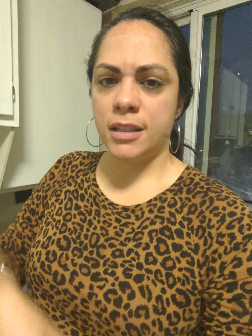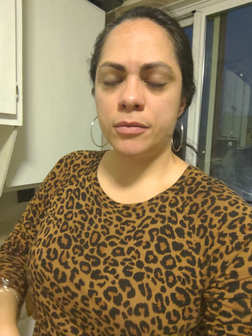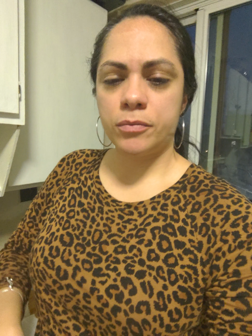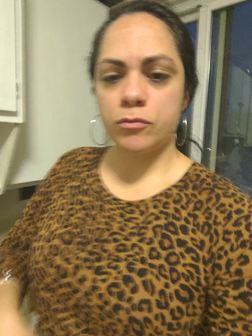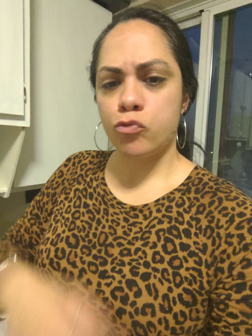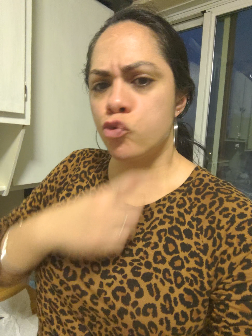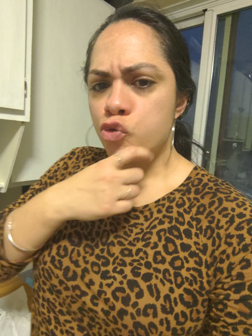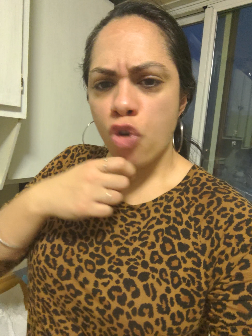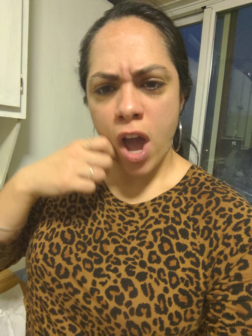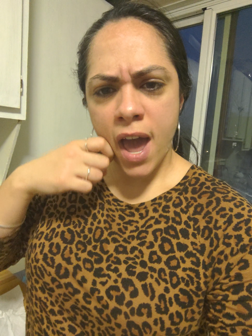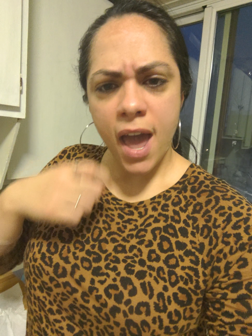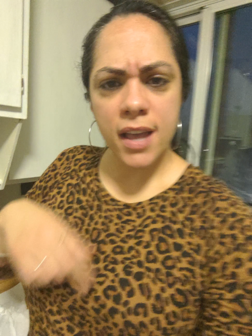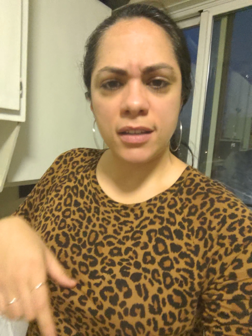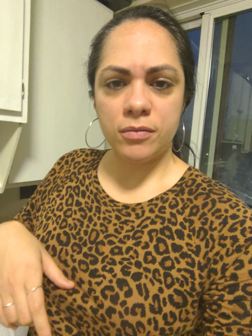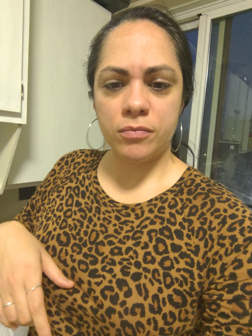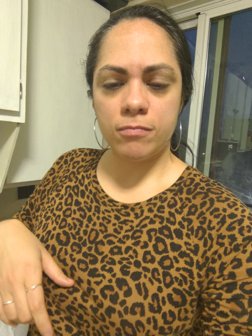dry